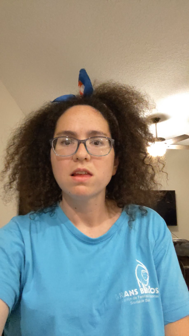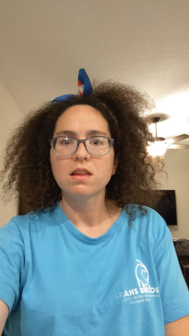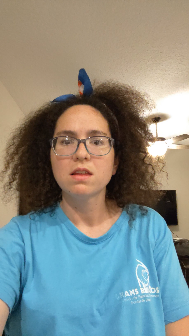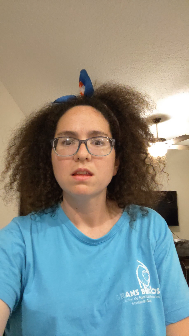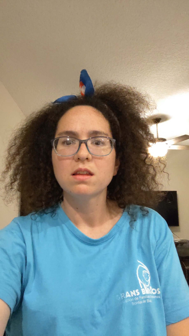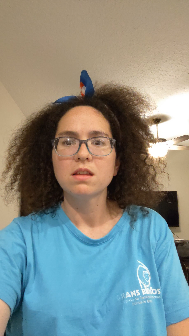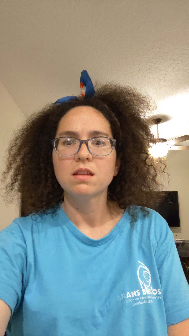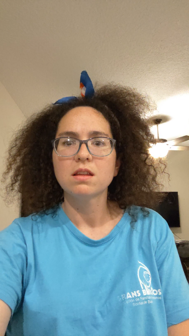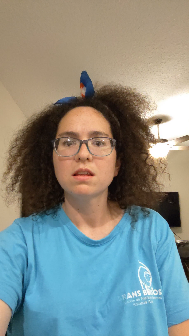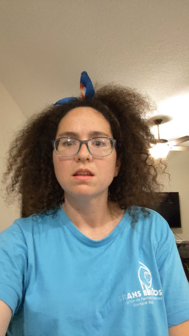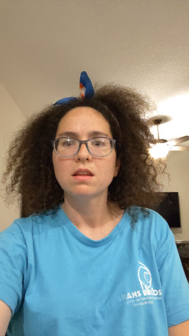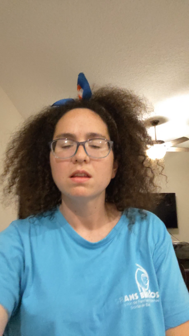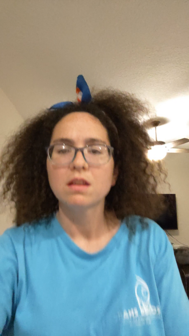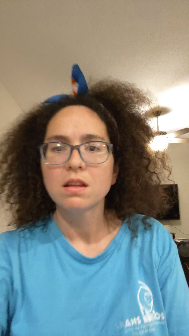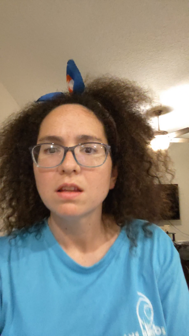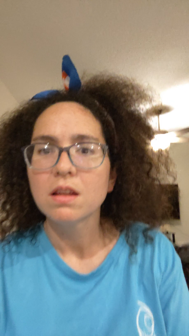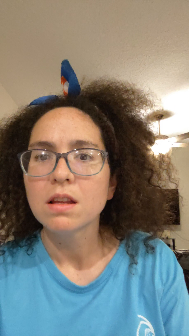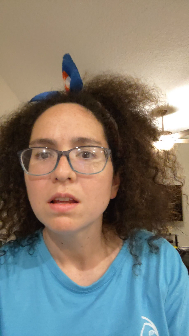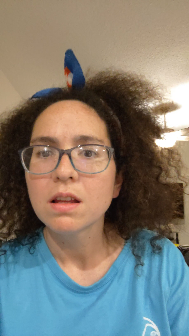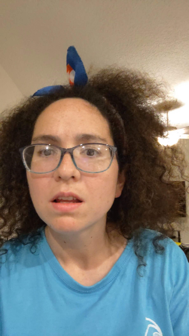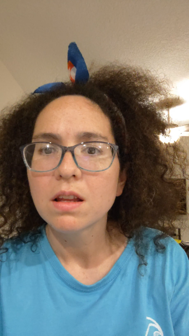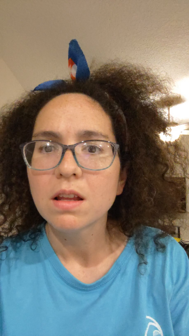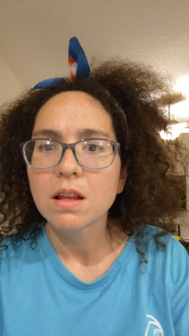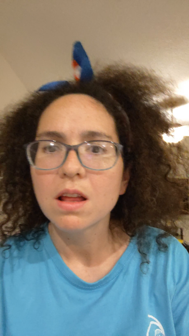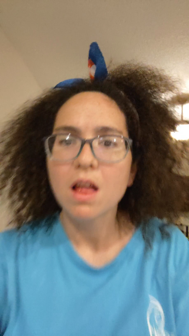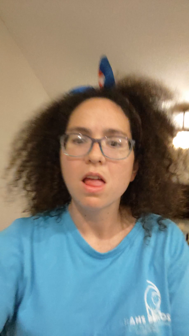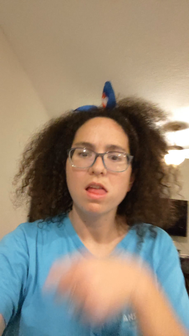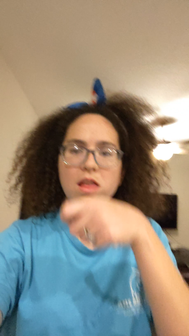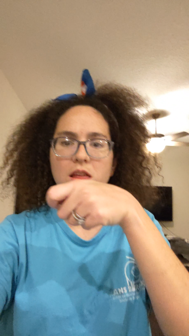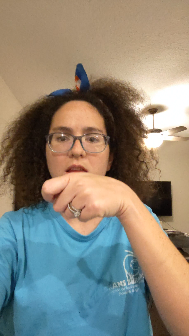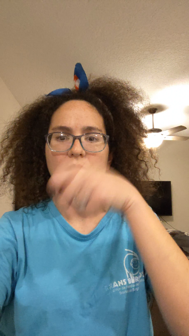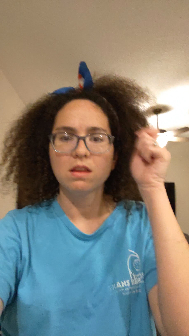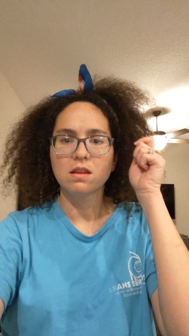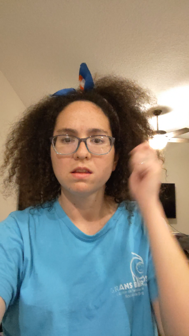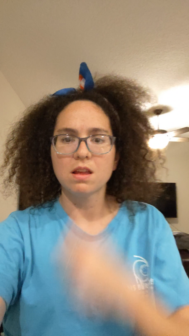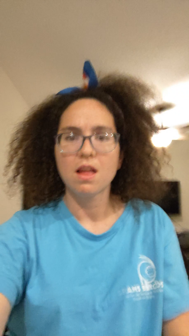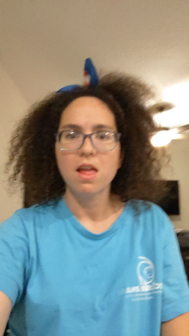rip